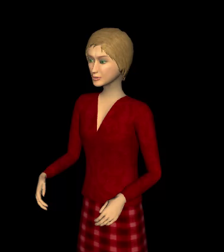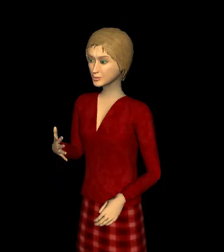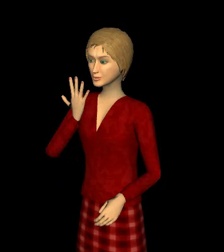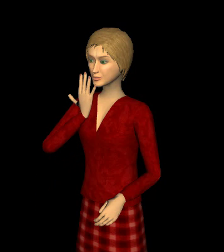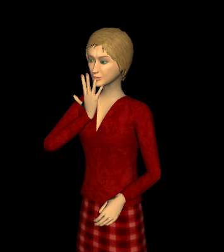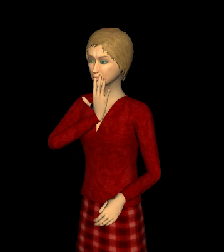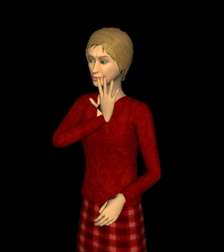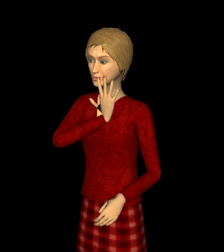لون